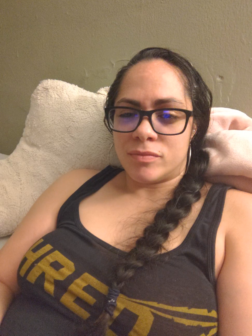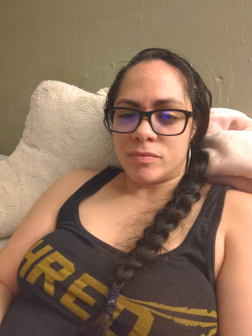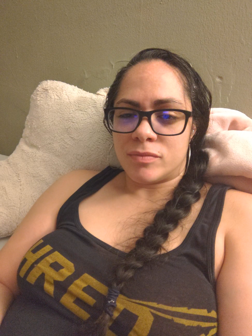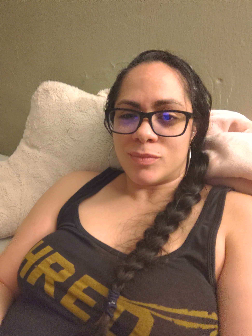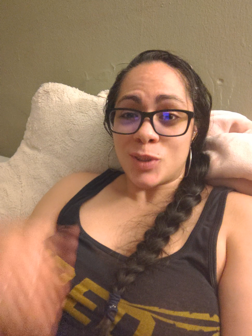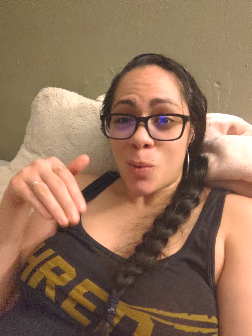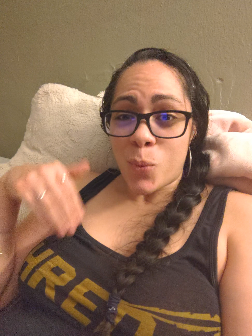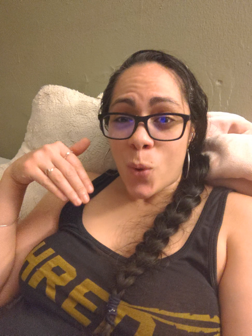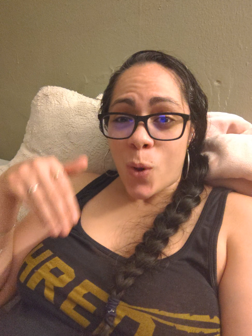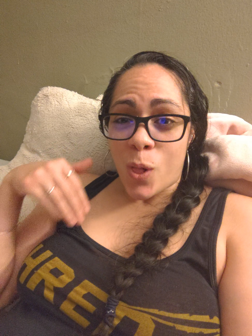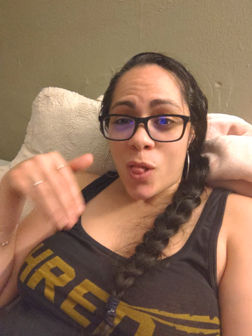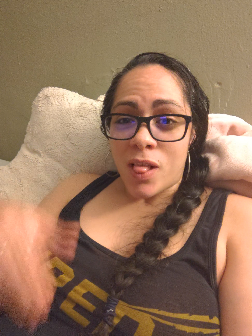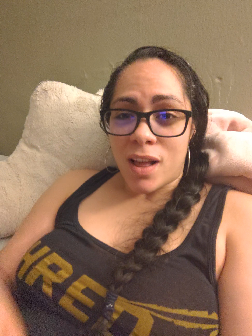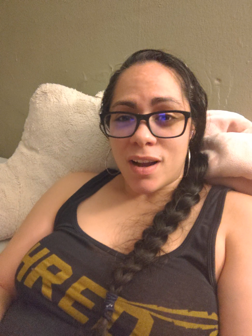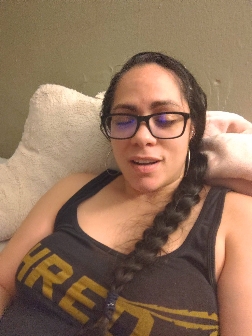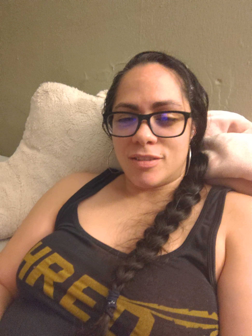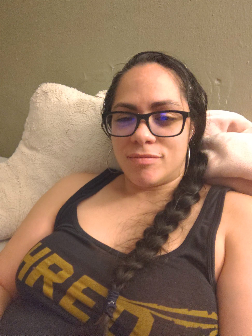pool